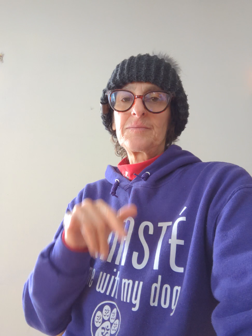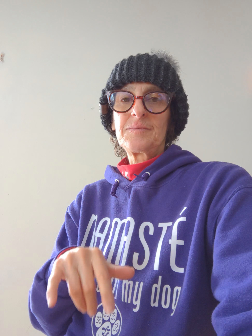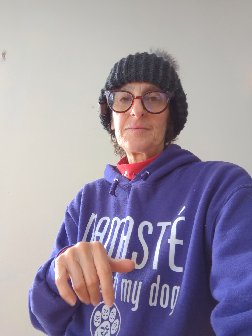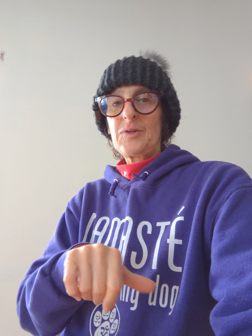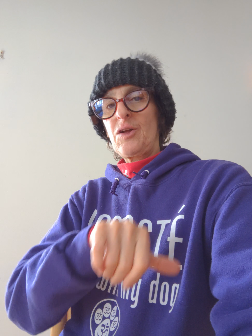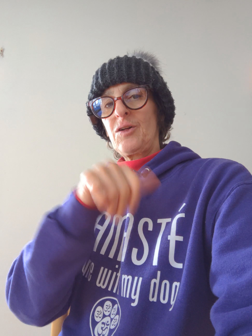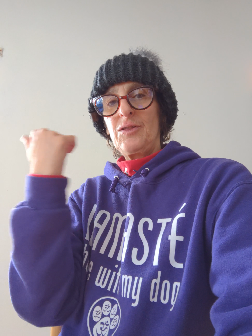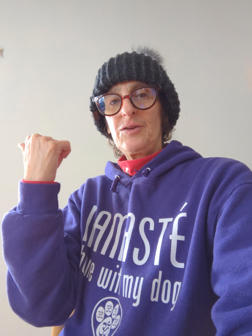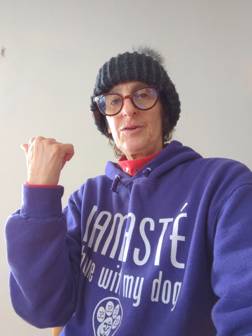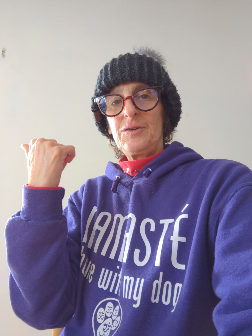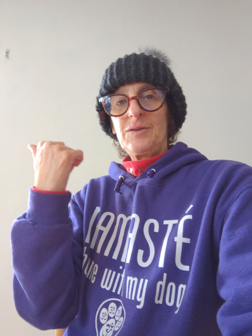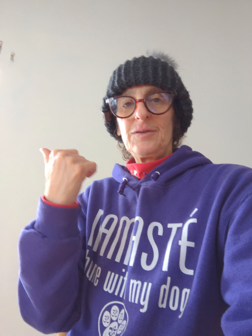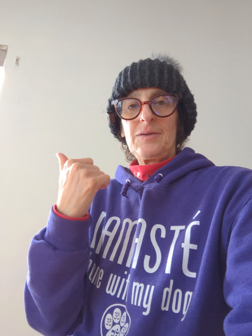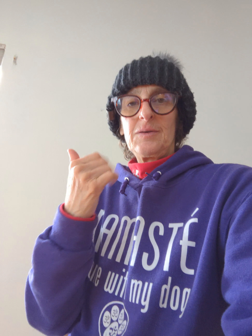another